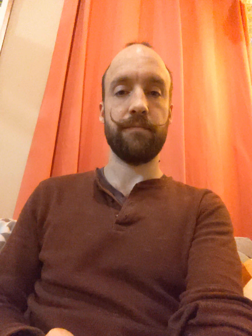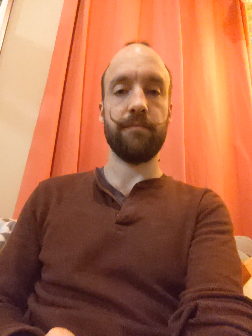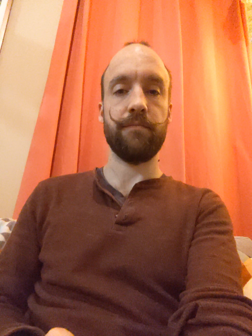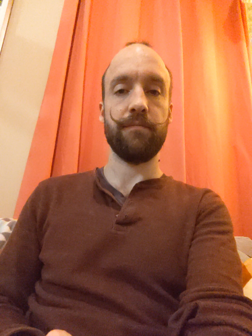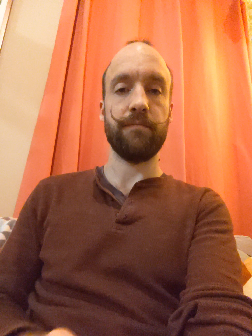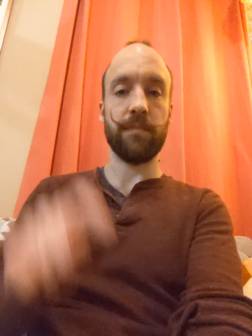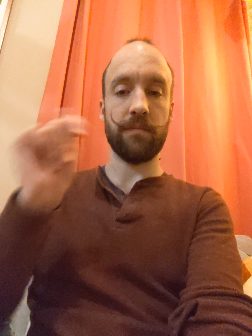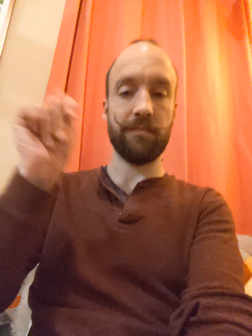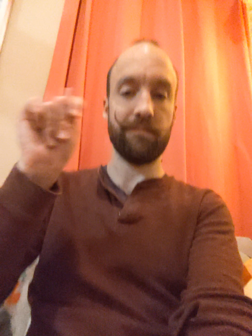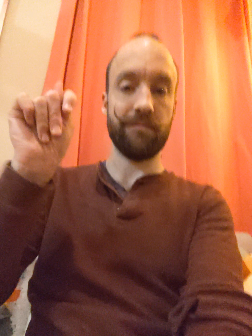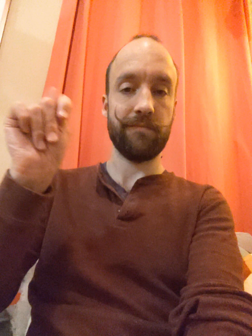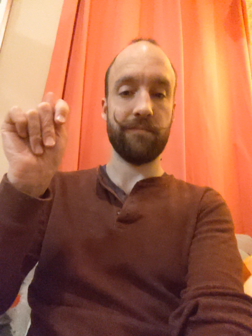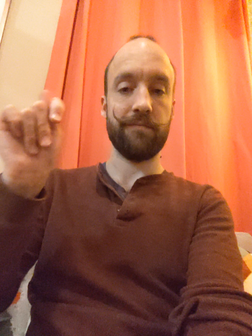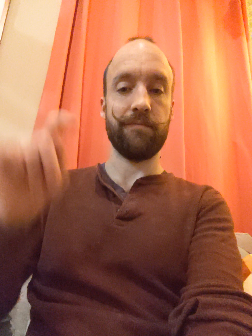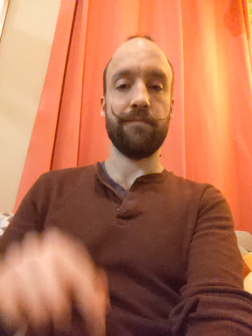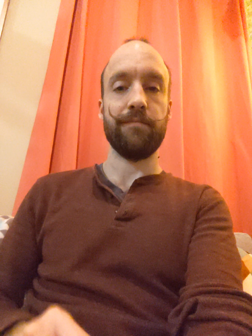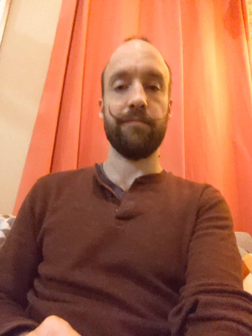potty